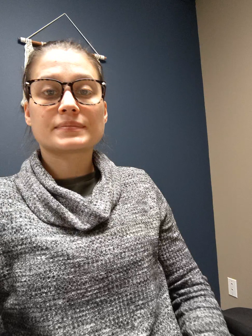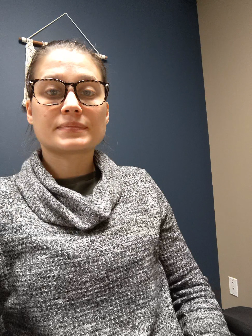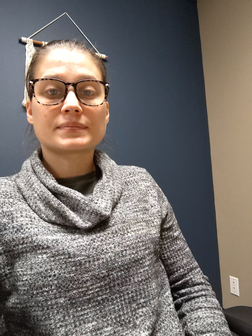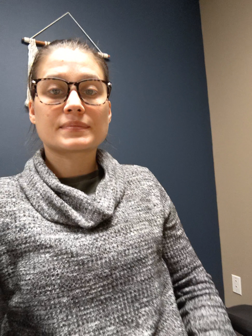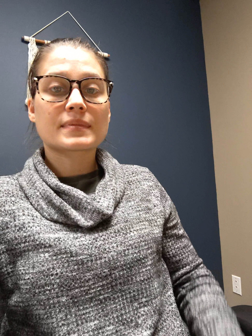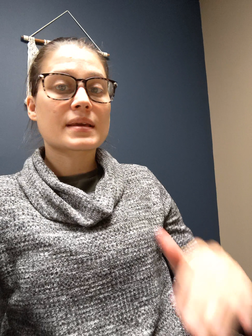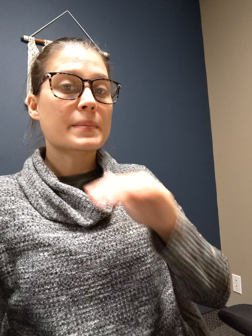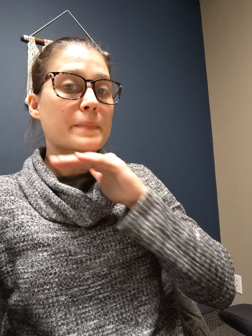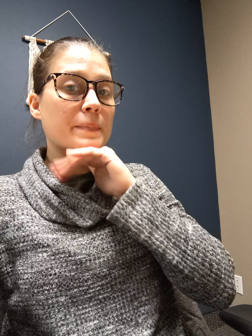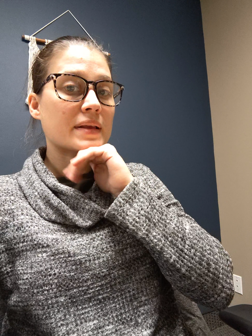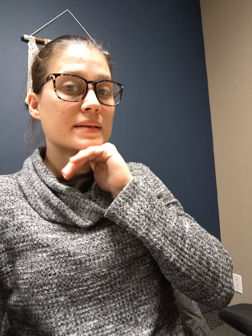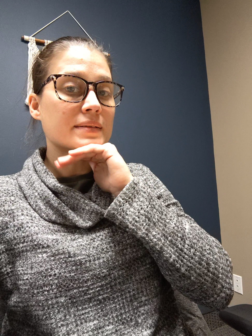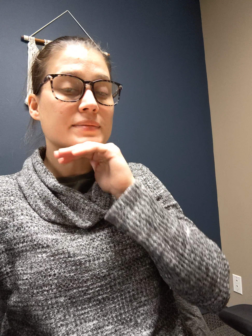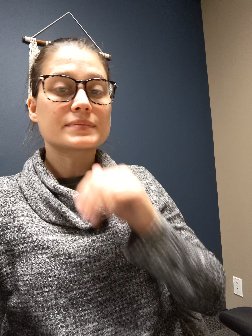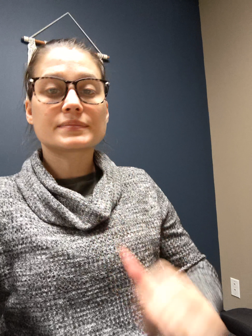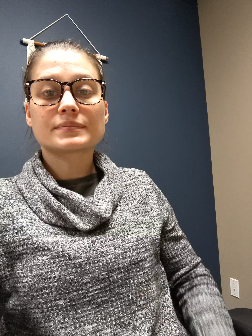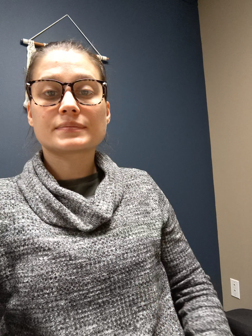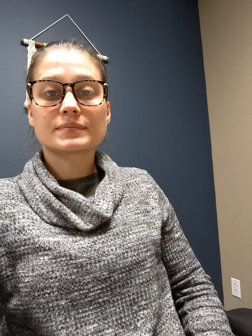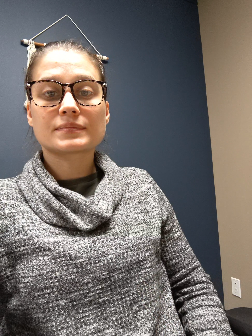pig